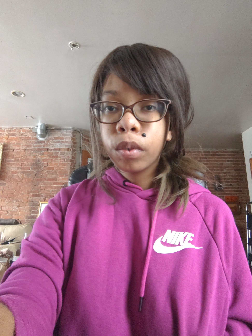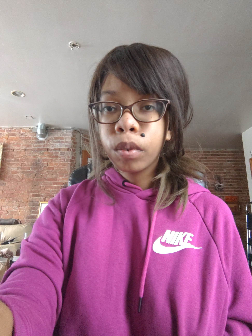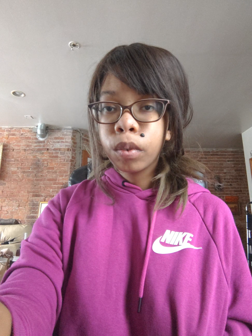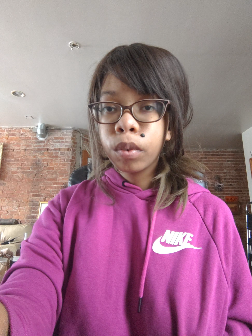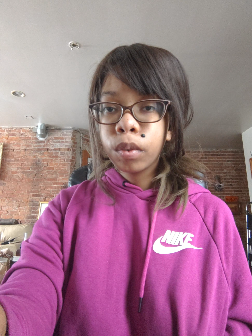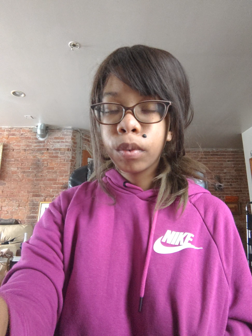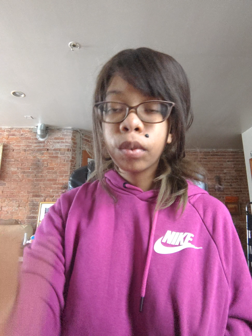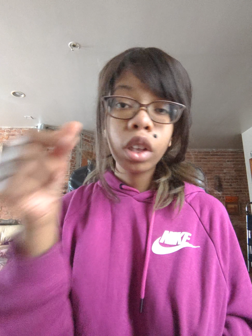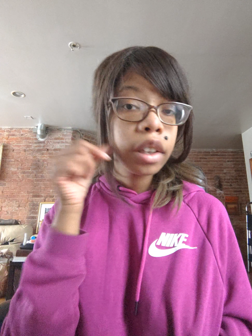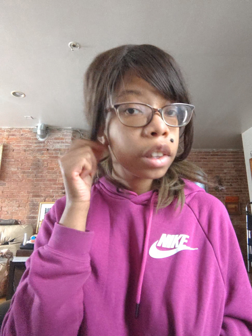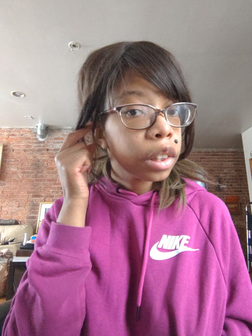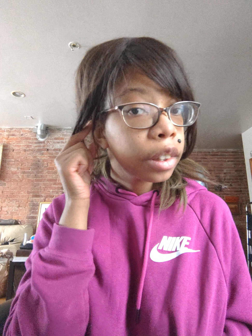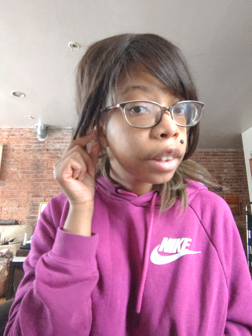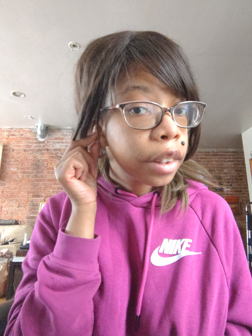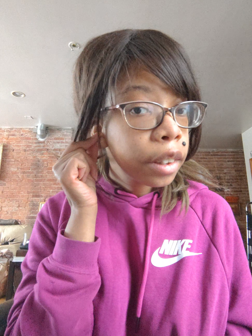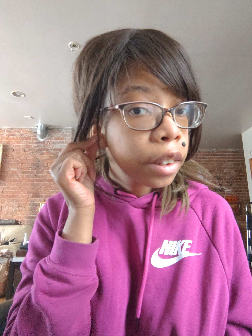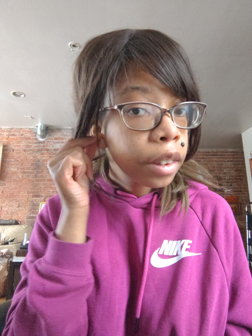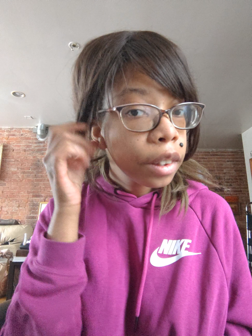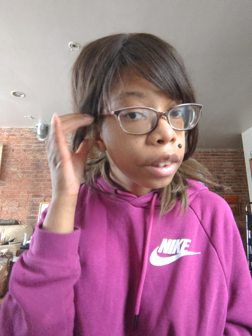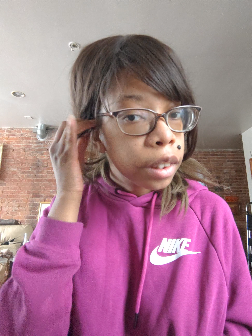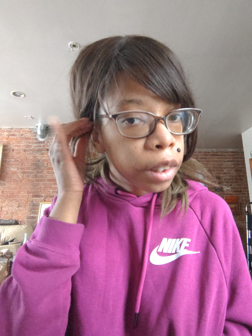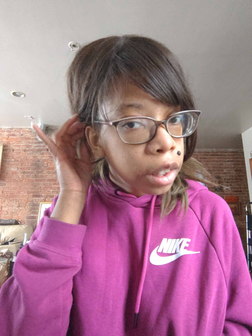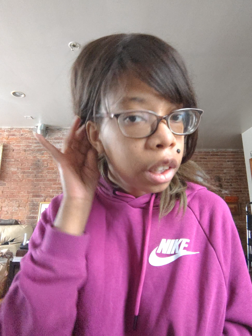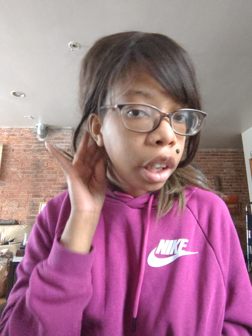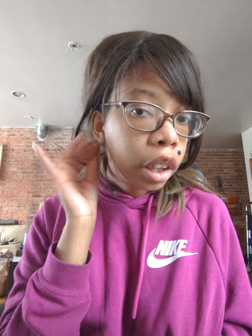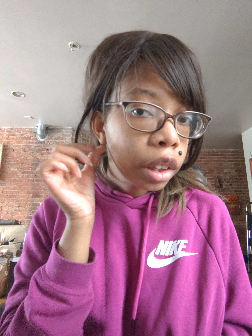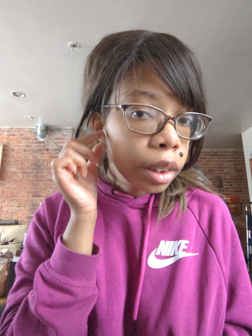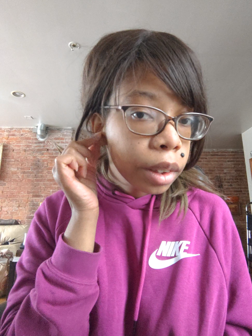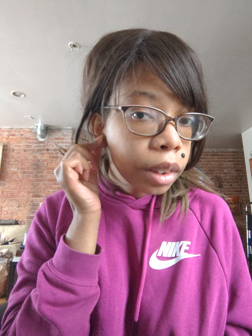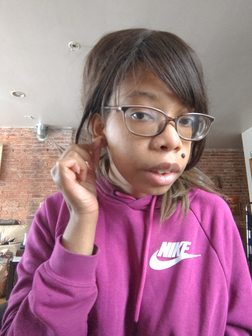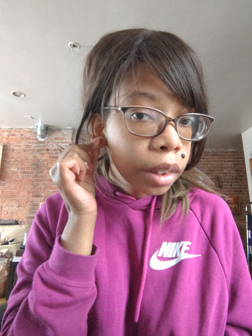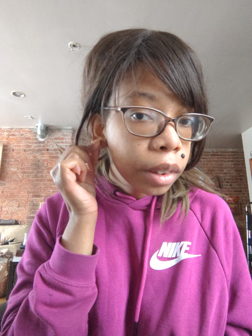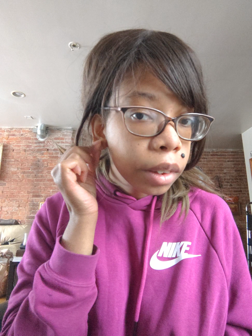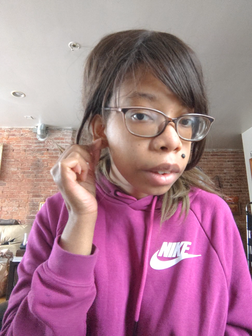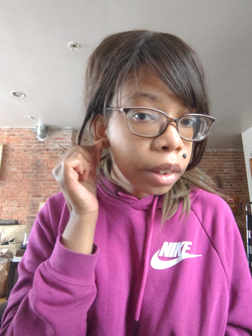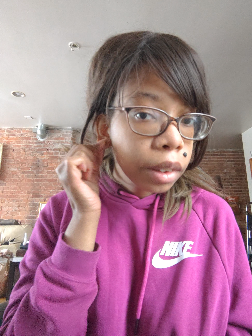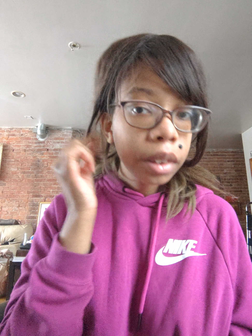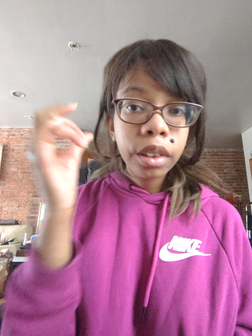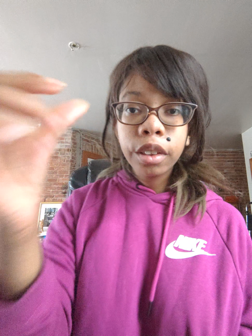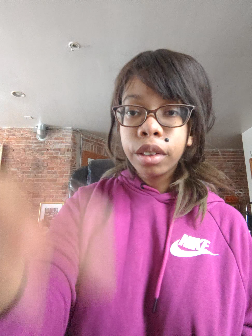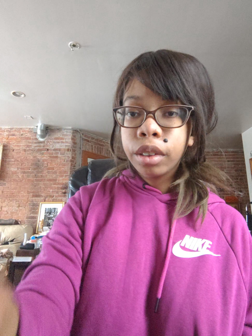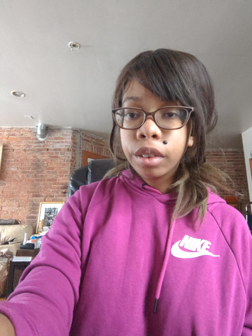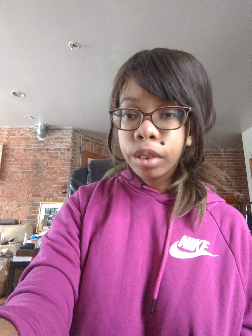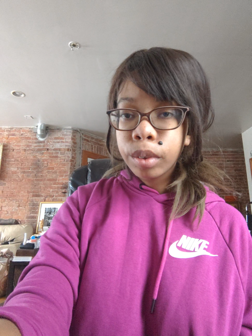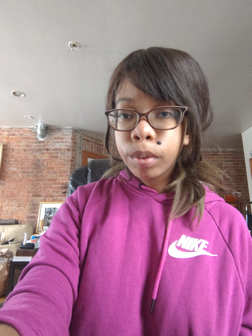ear